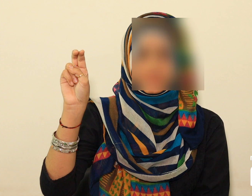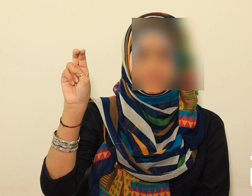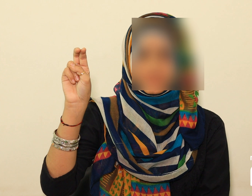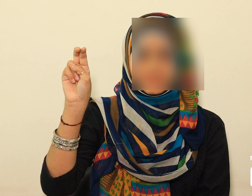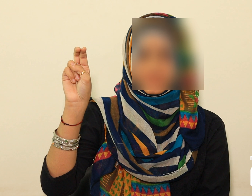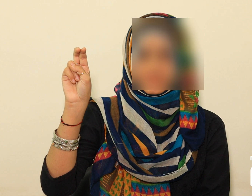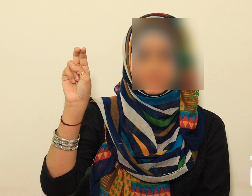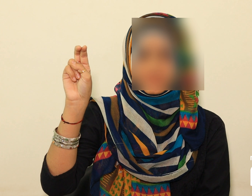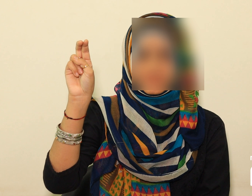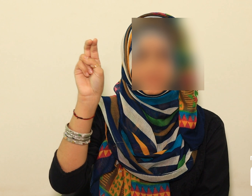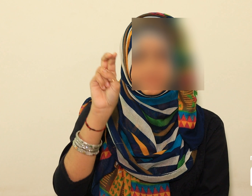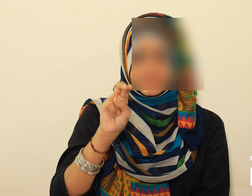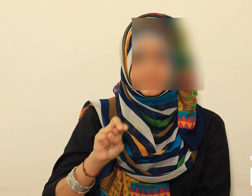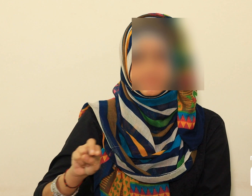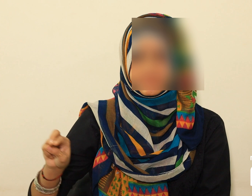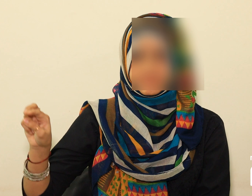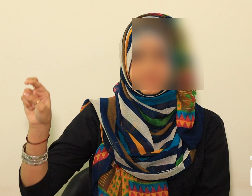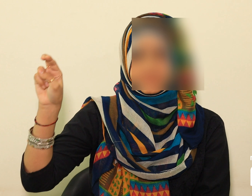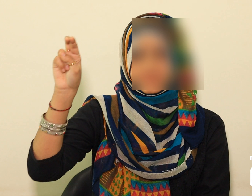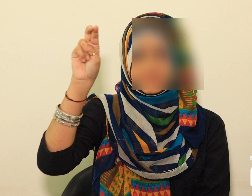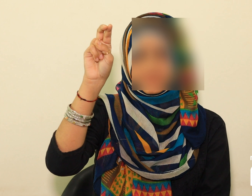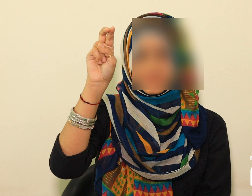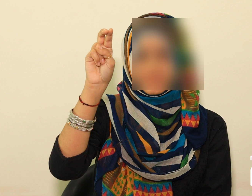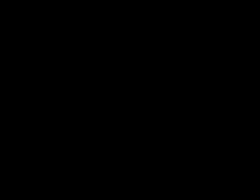ہ